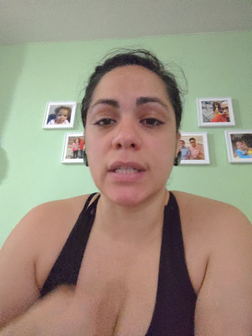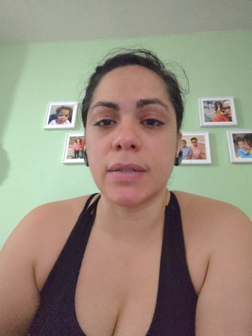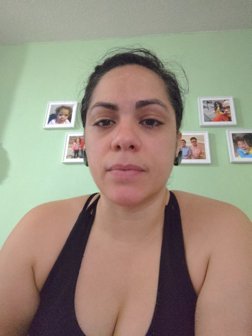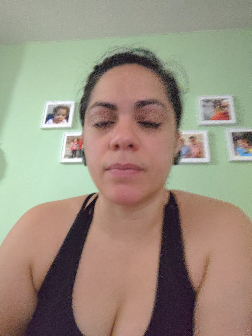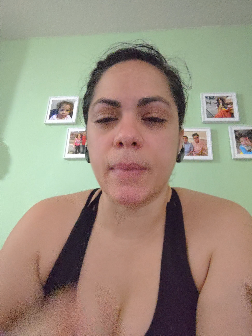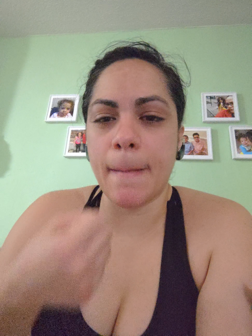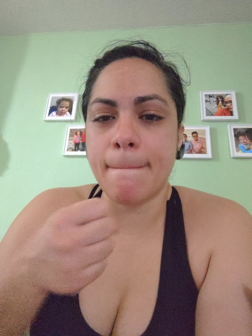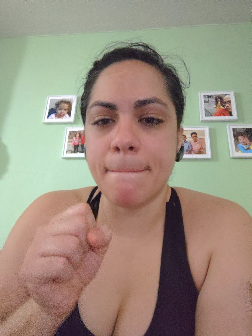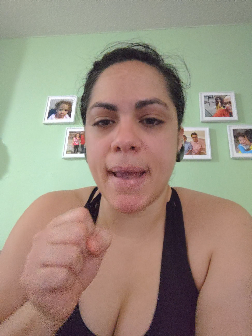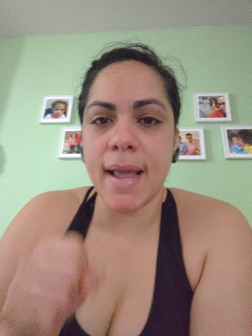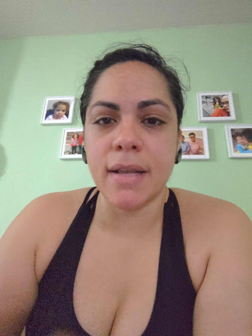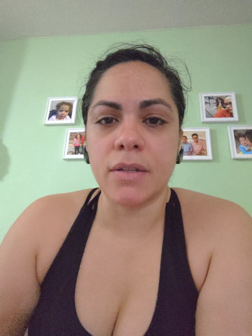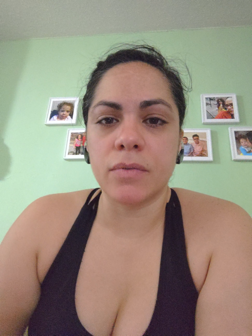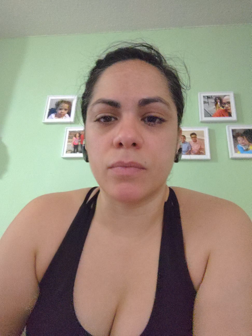make